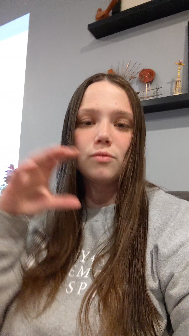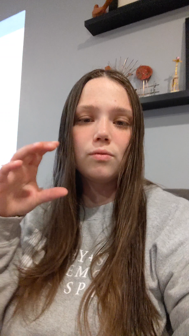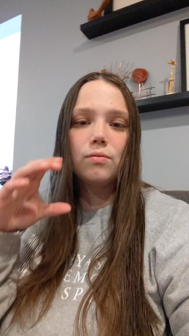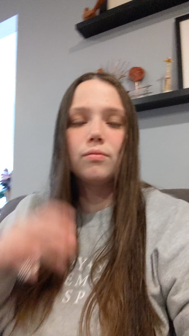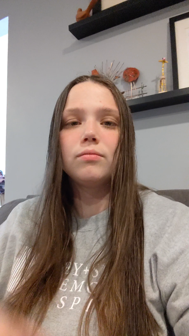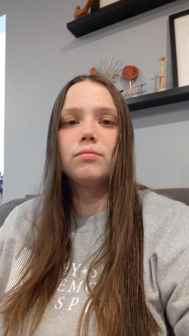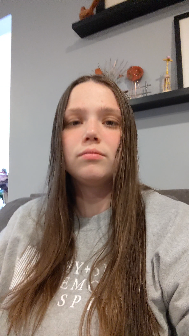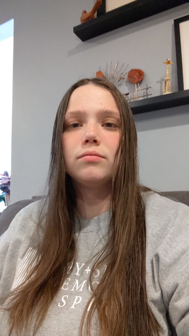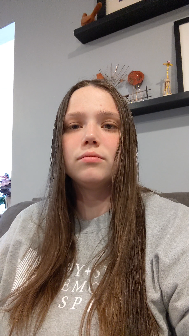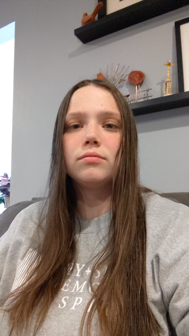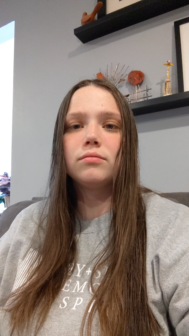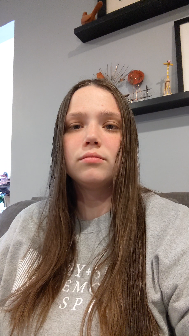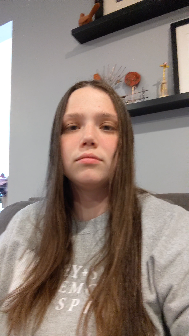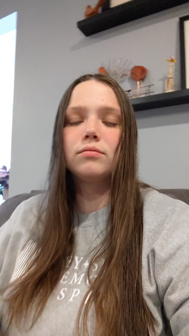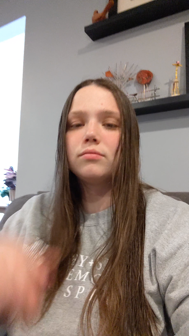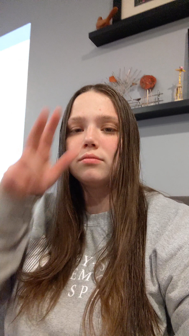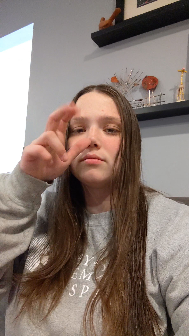ant